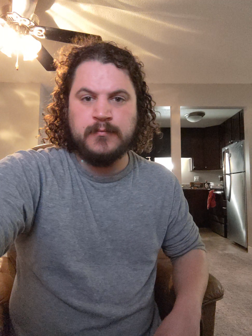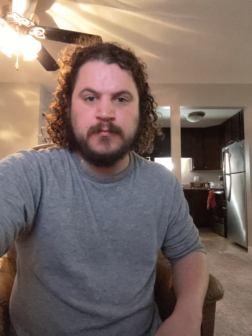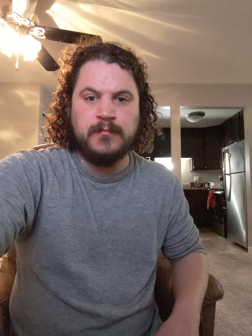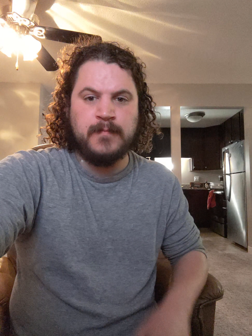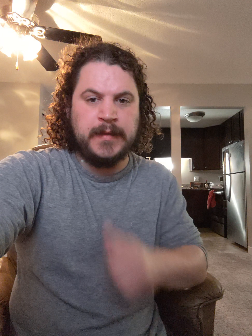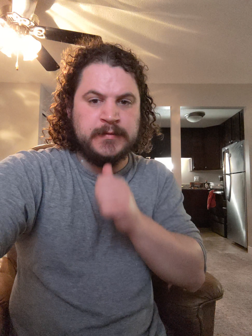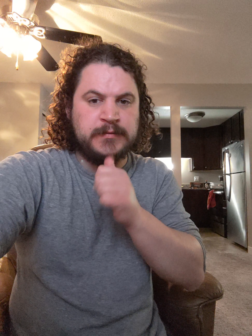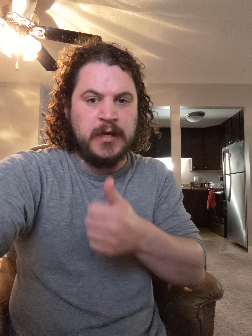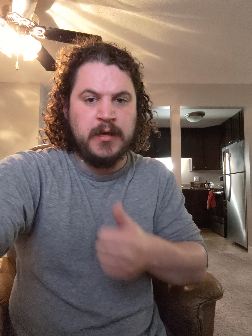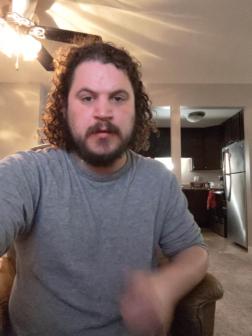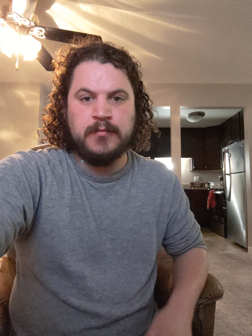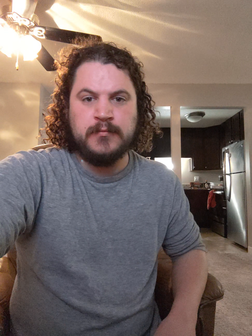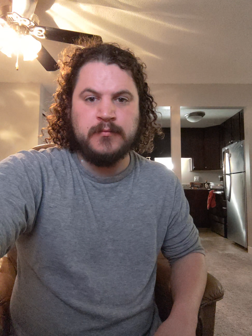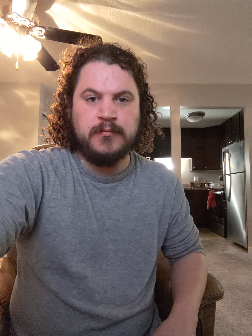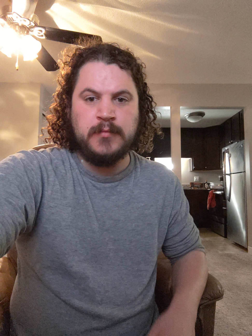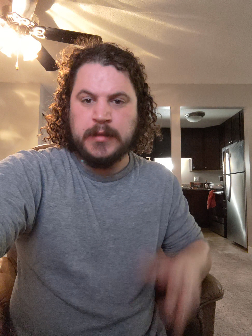not